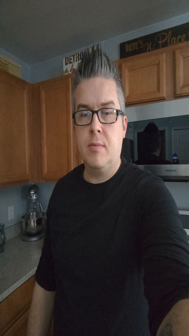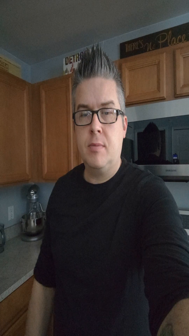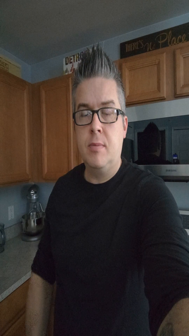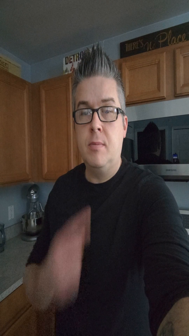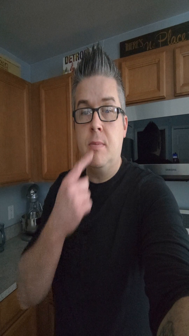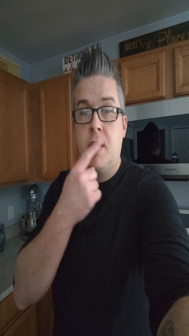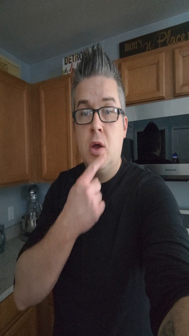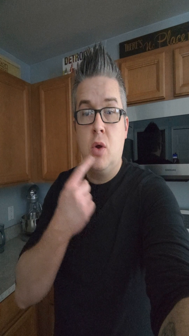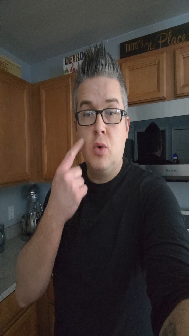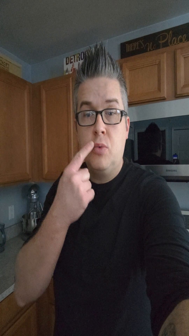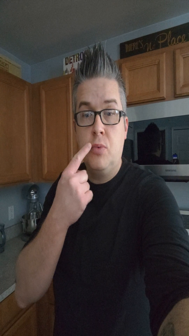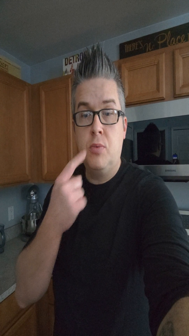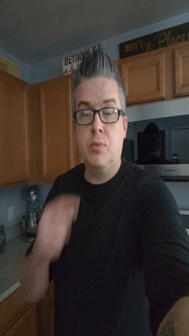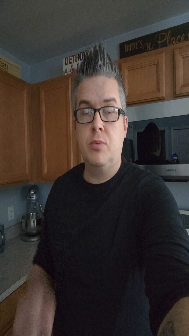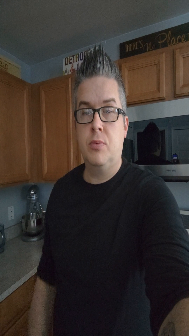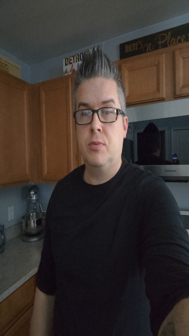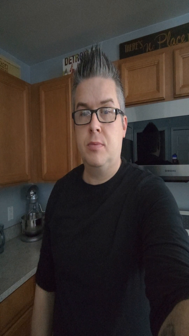mouth